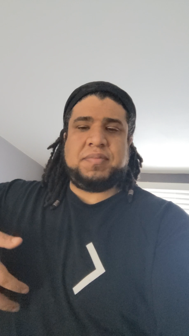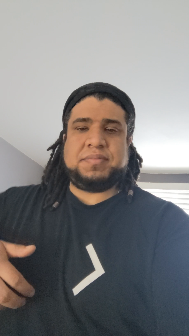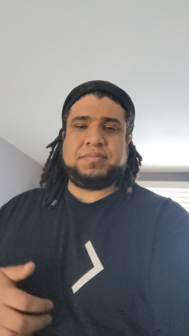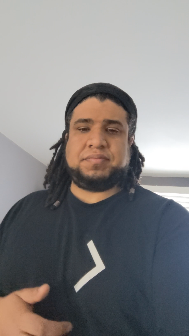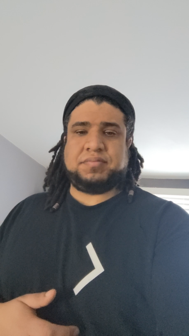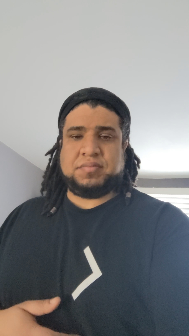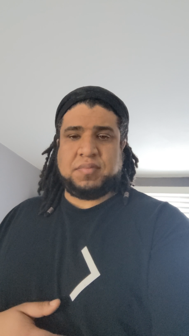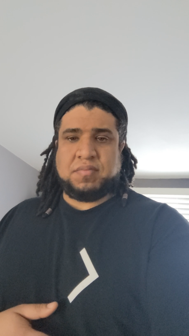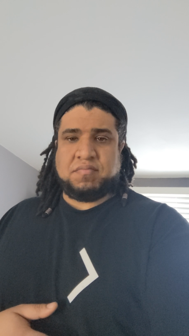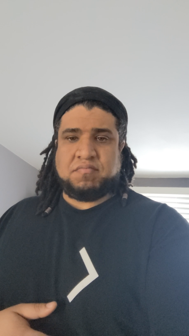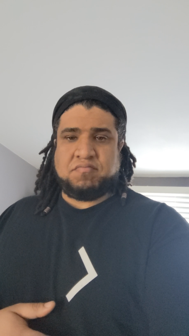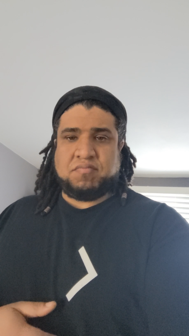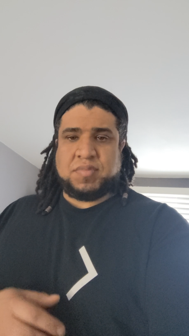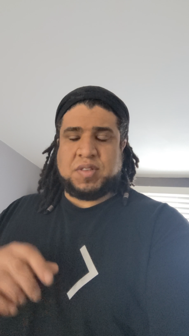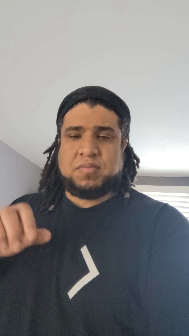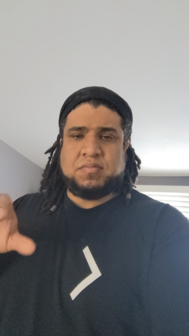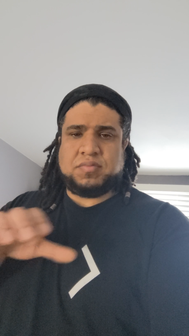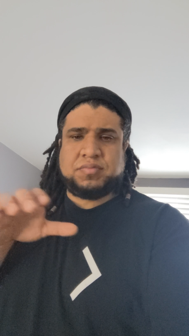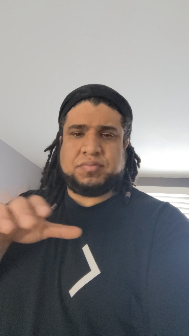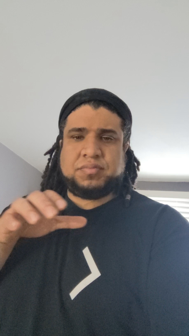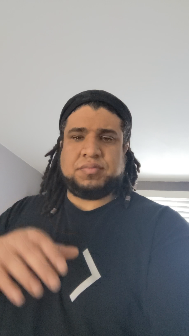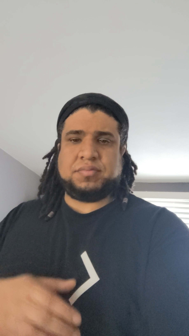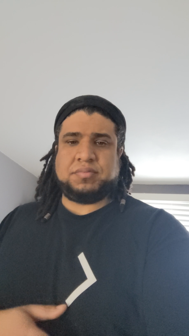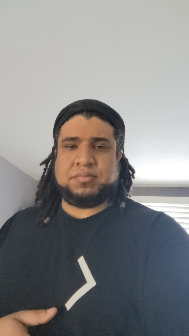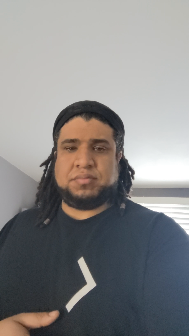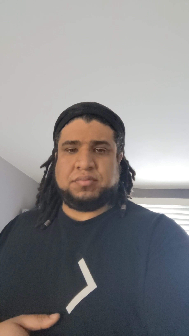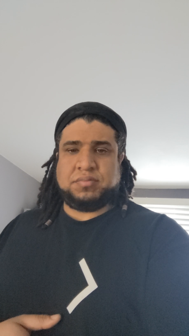does